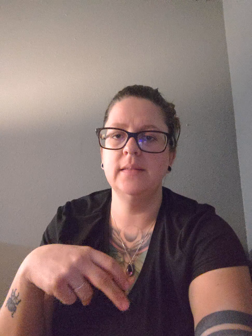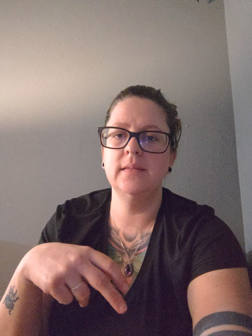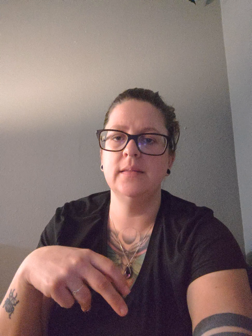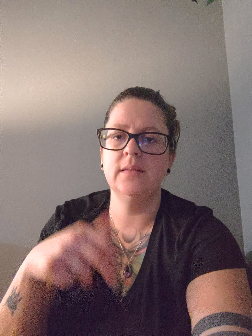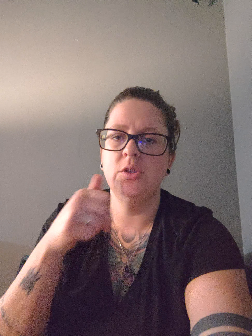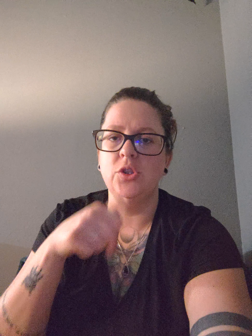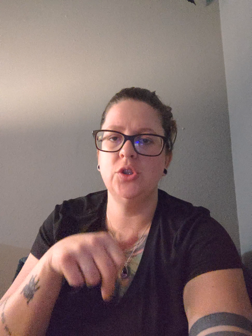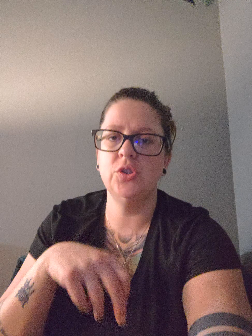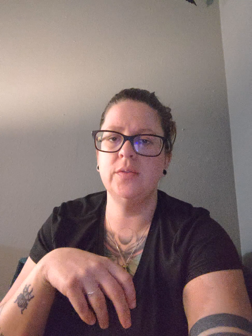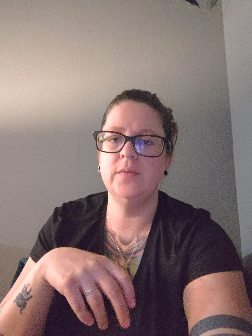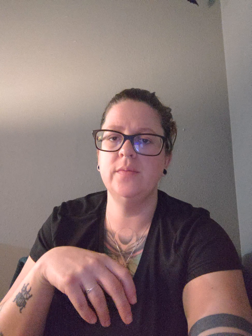girl